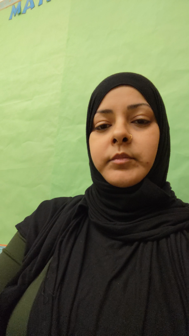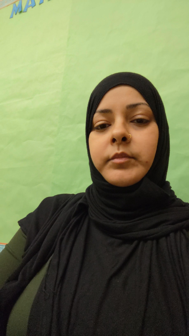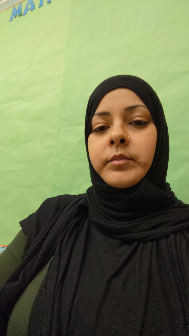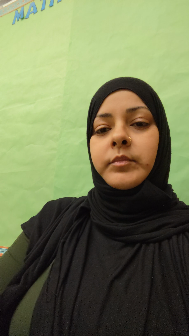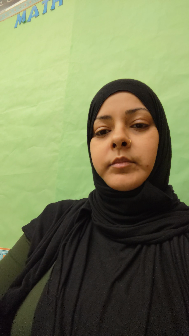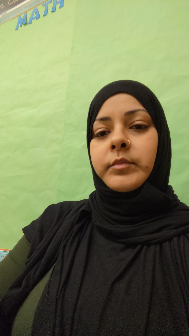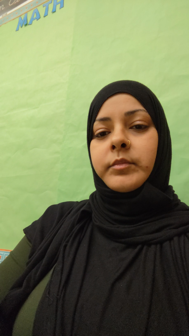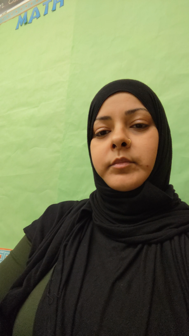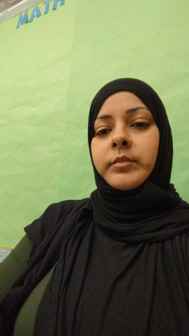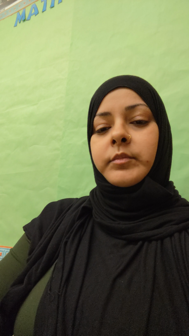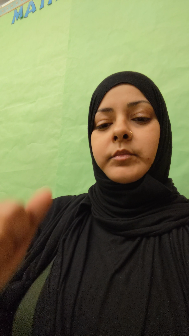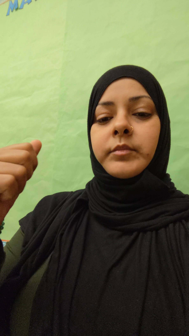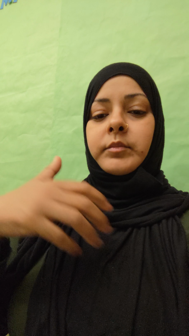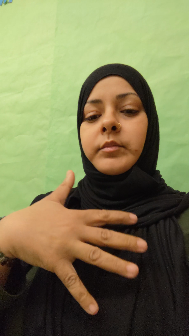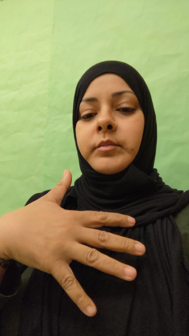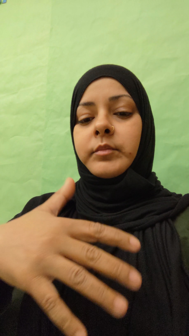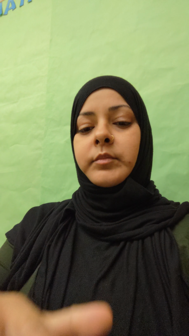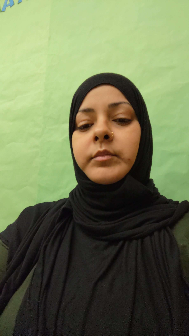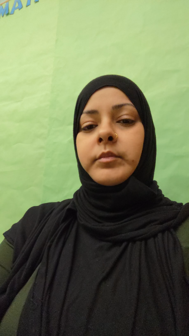scared